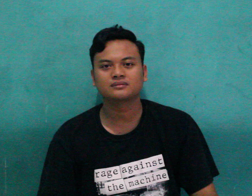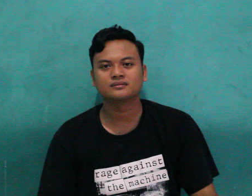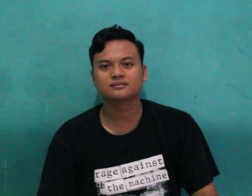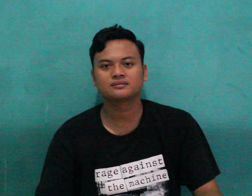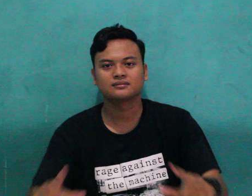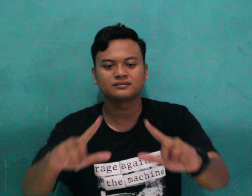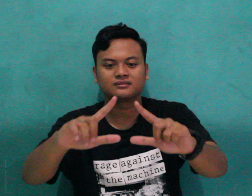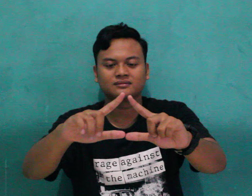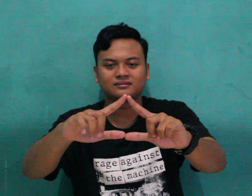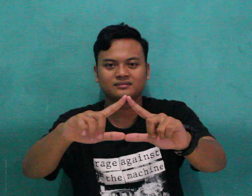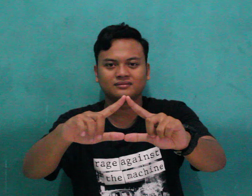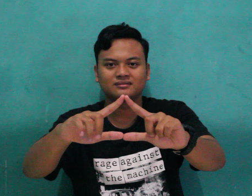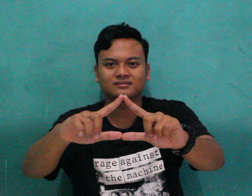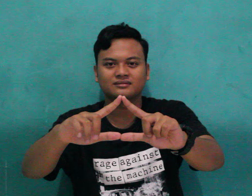A